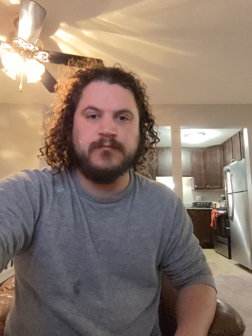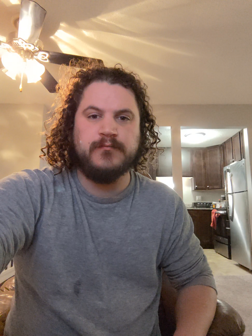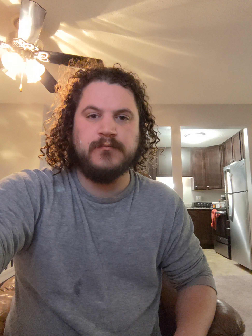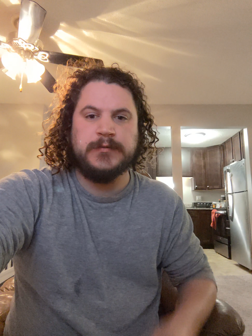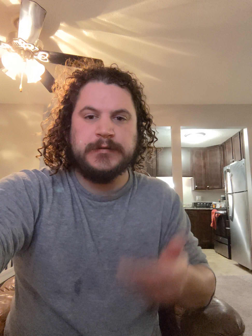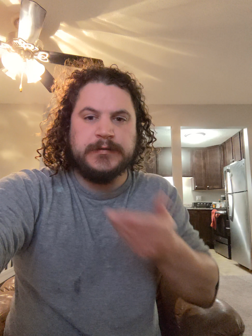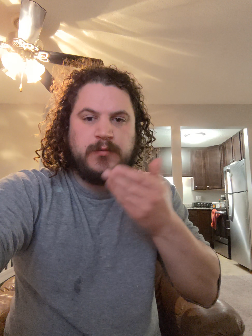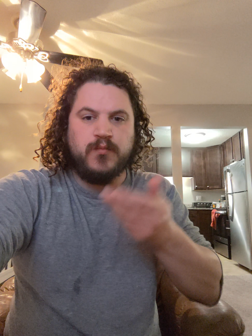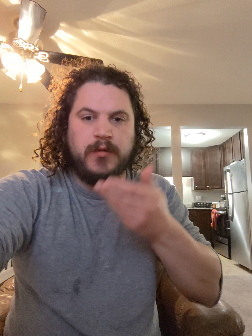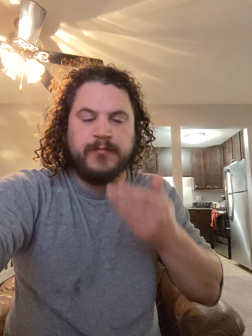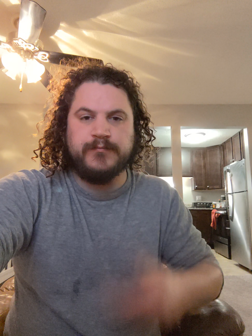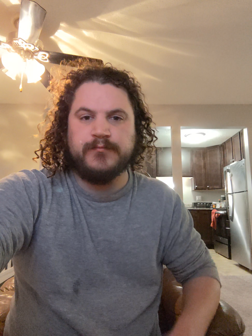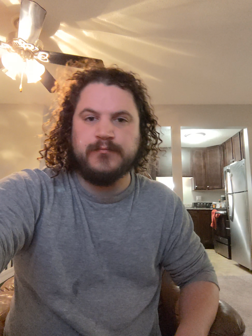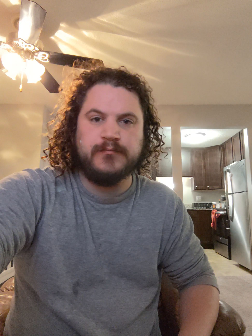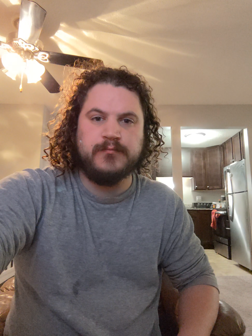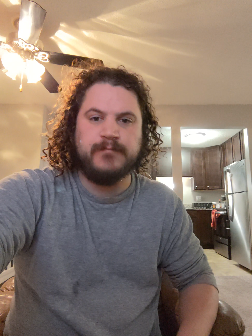cereal